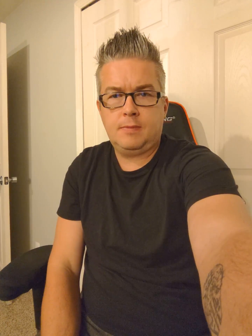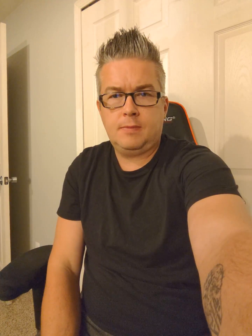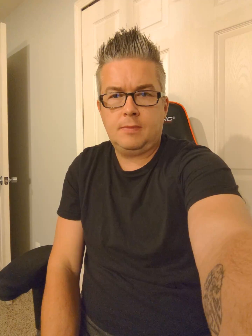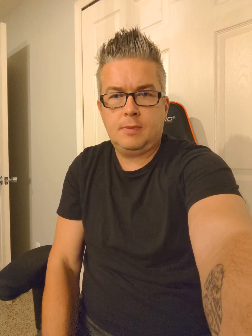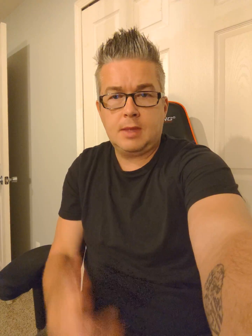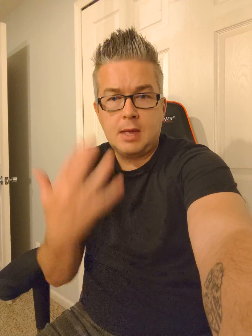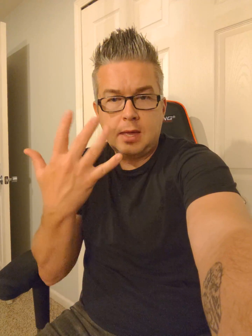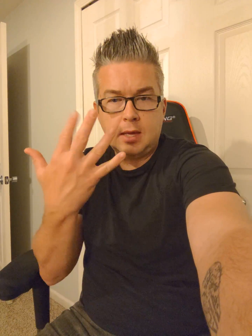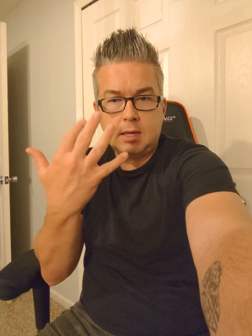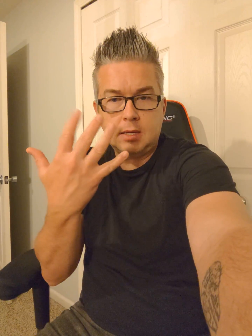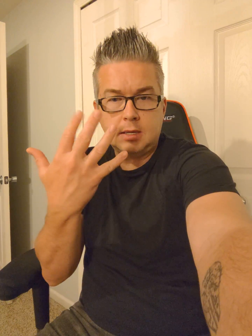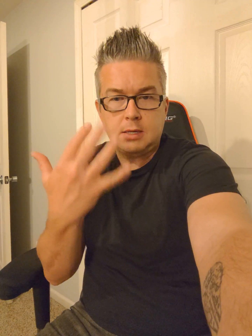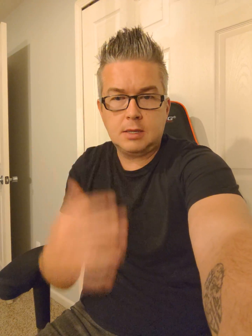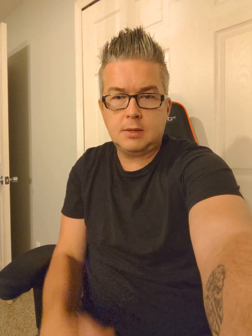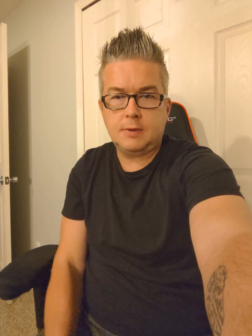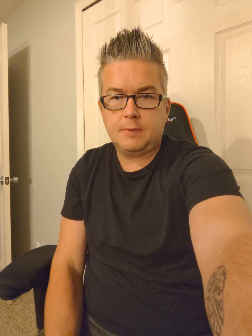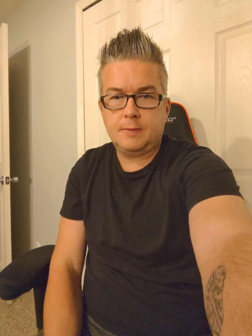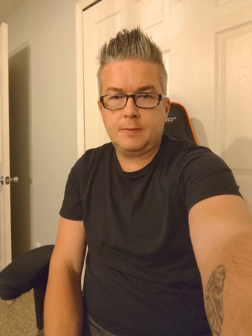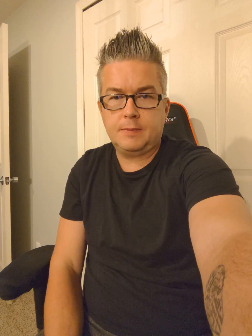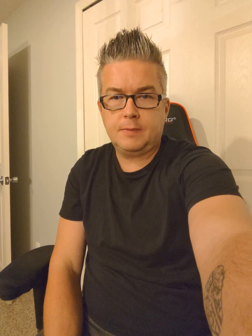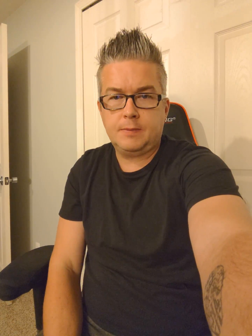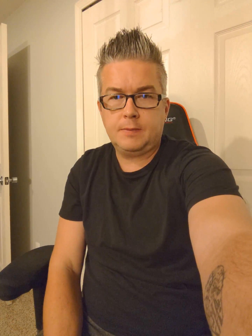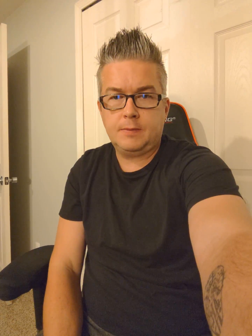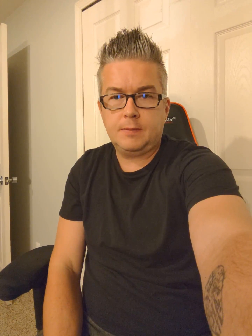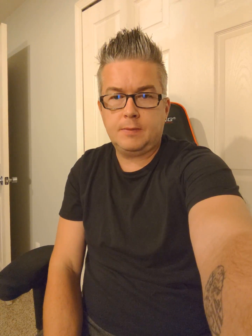hand